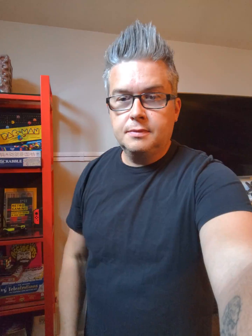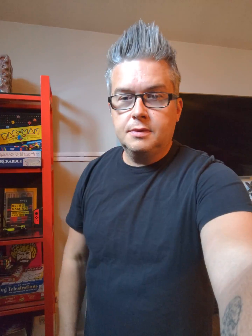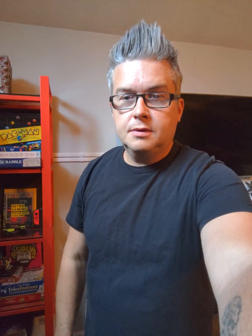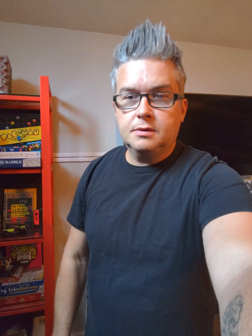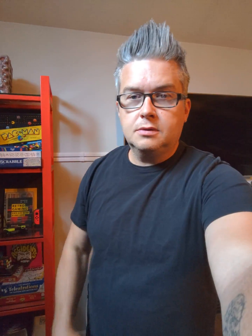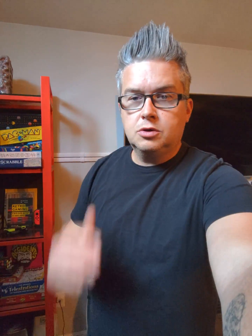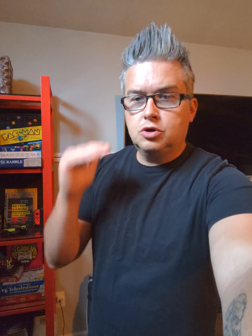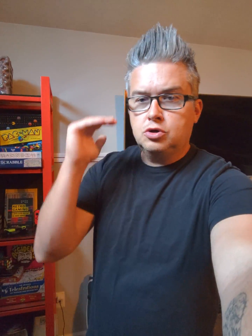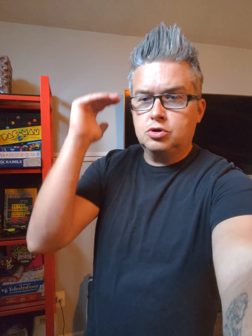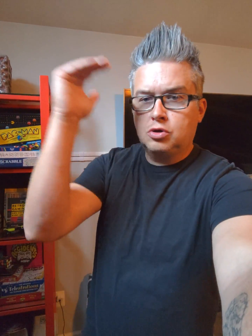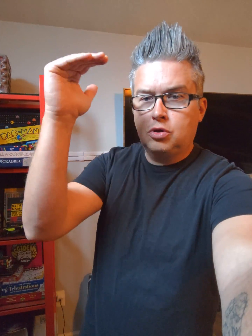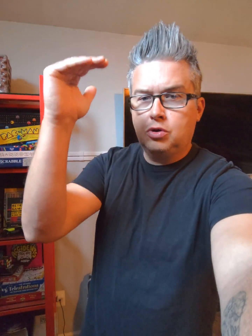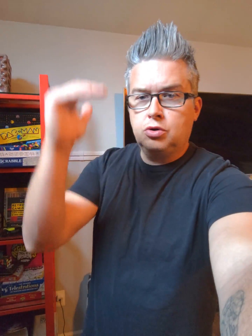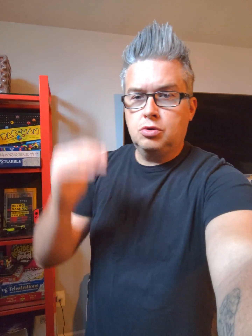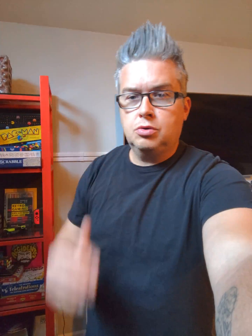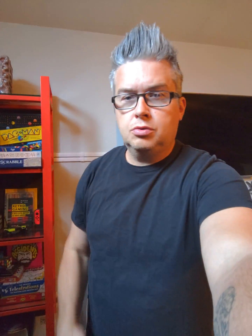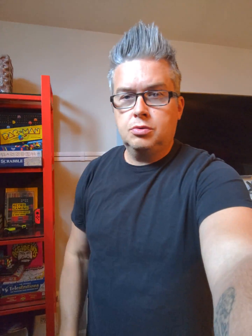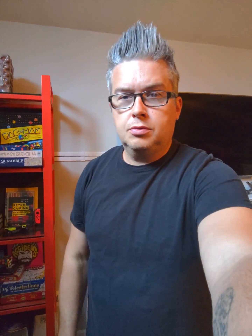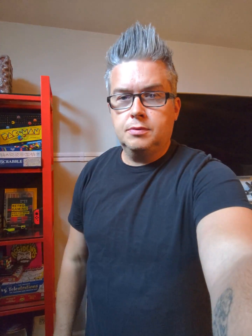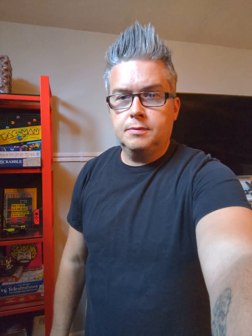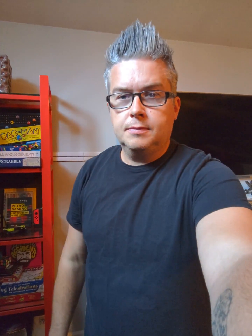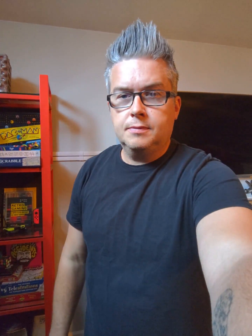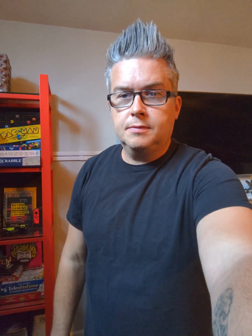big